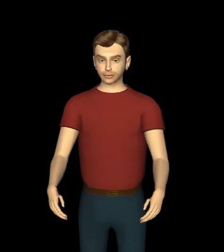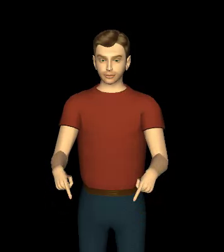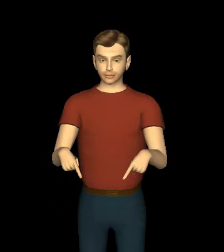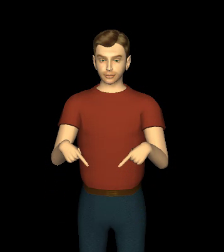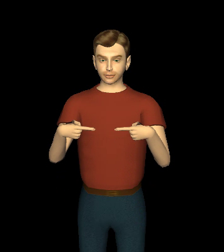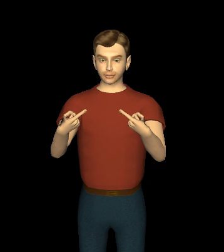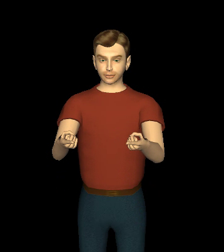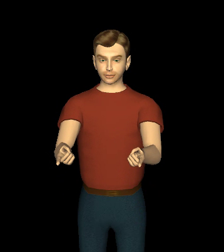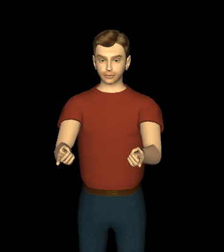يذهب